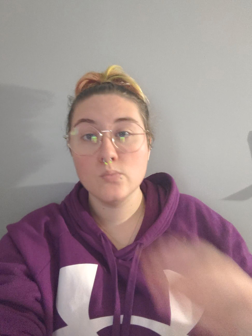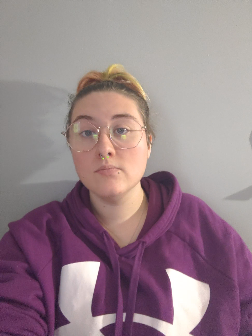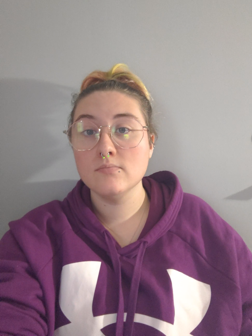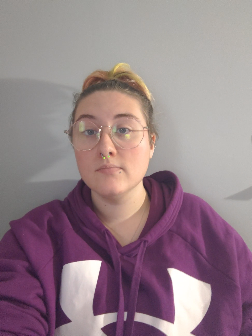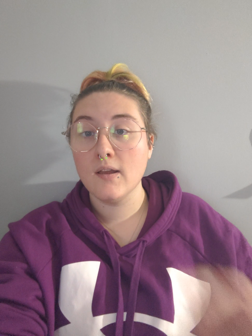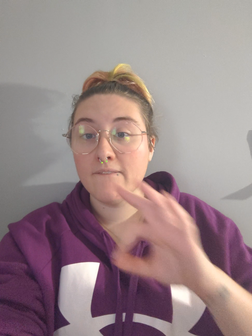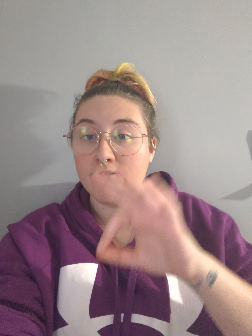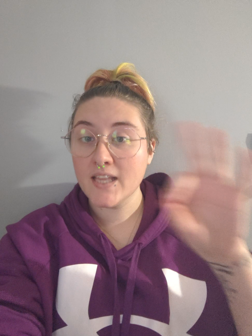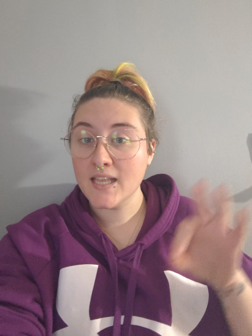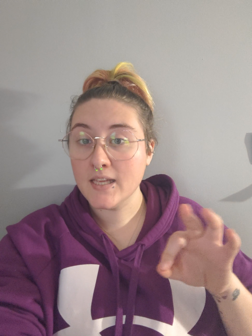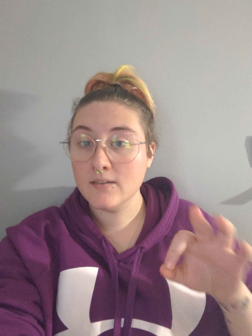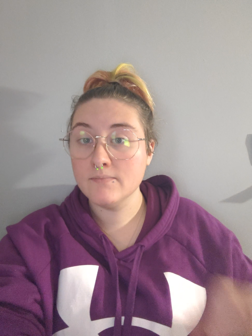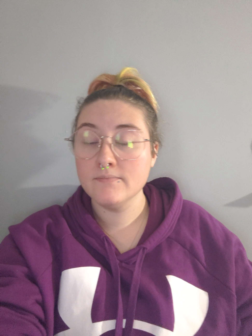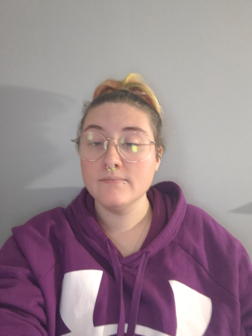feet